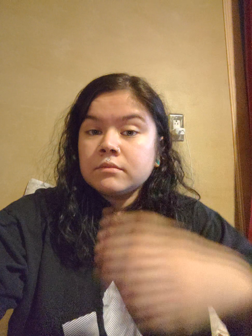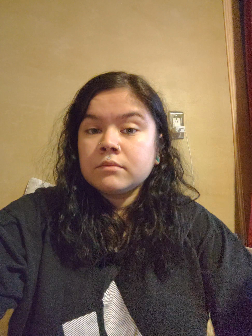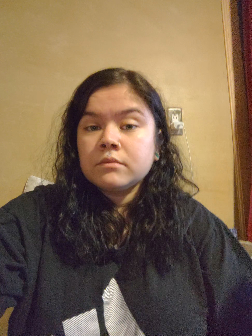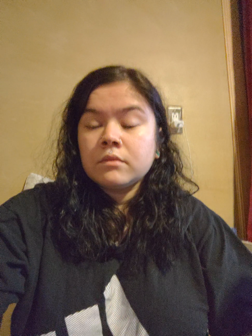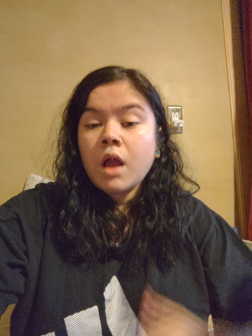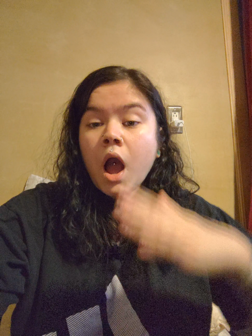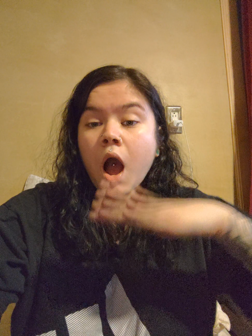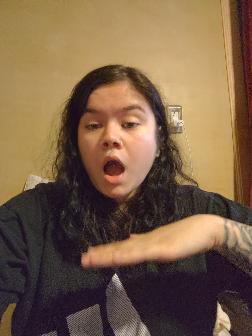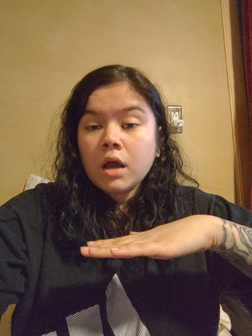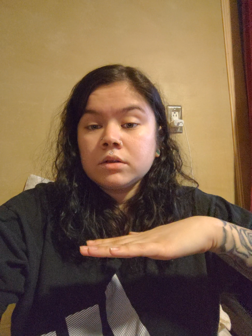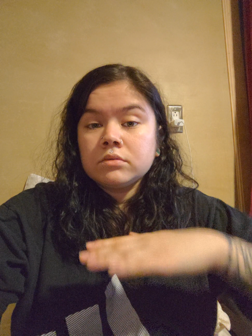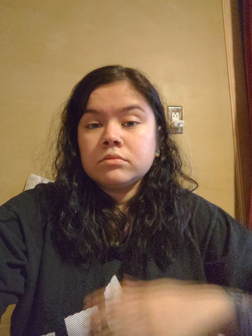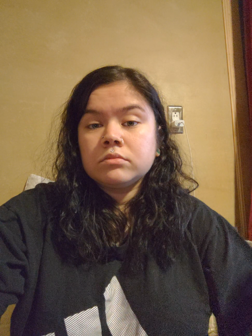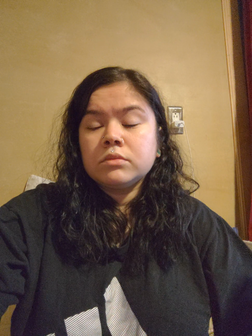on